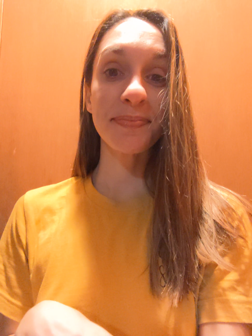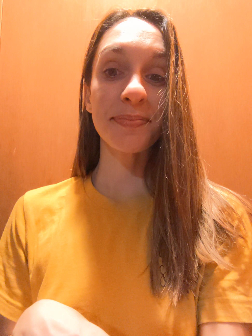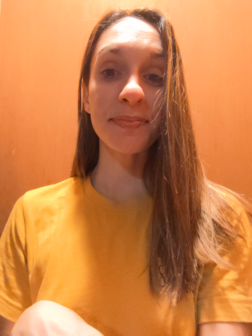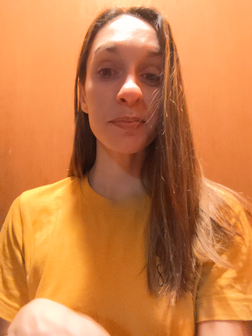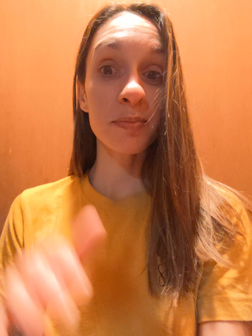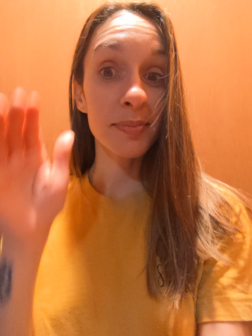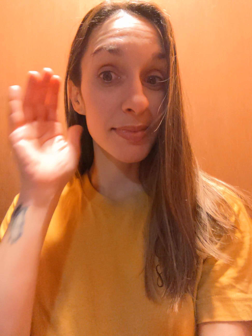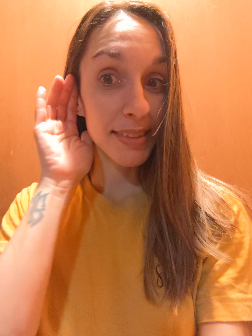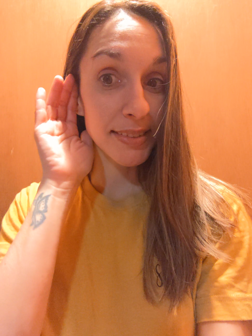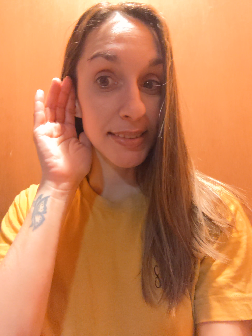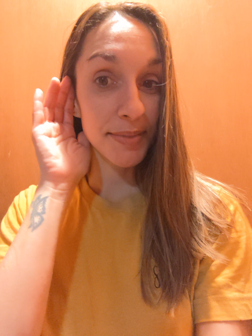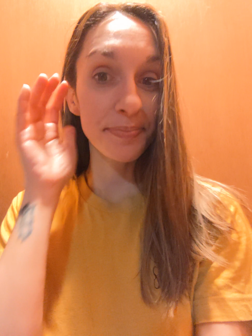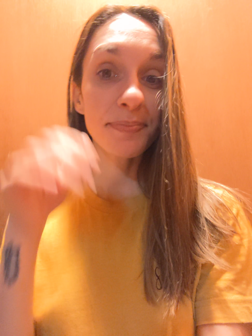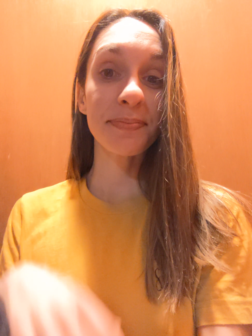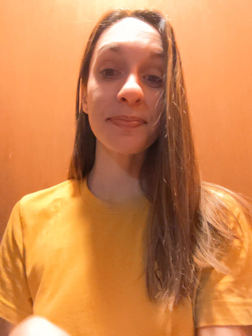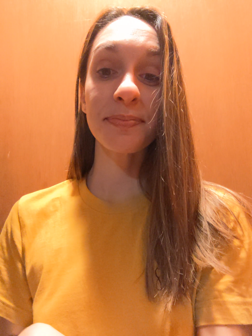listen